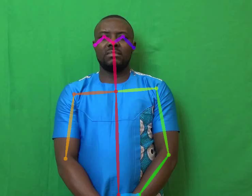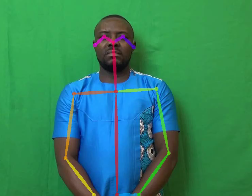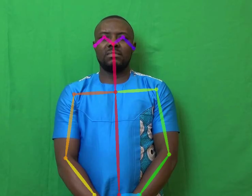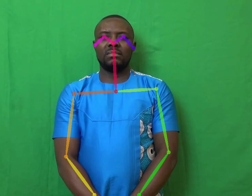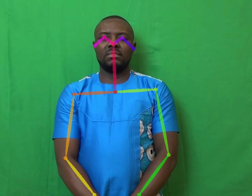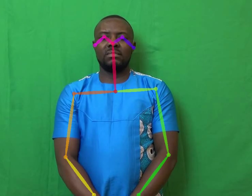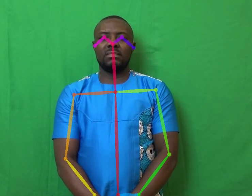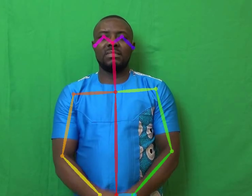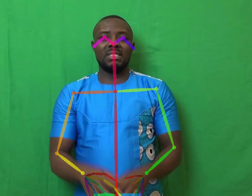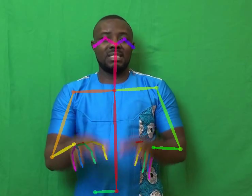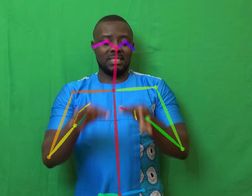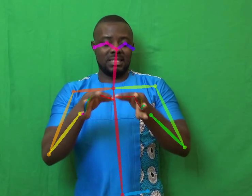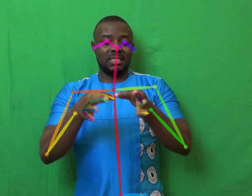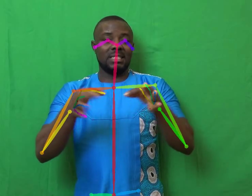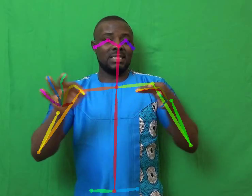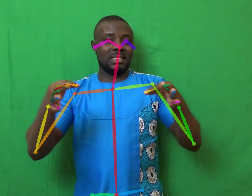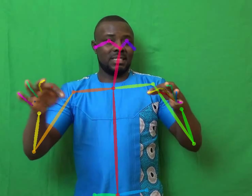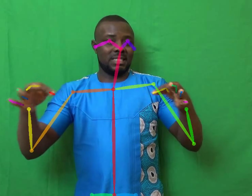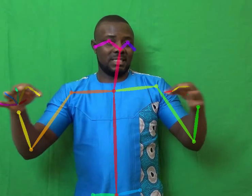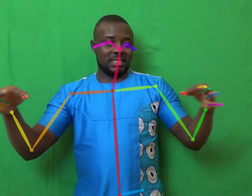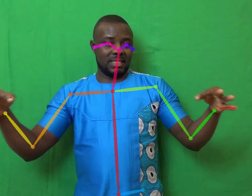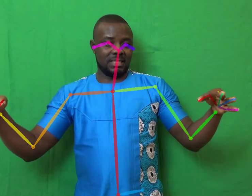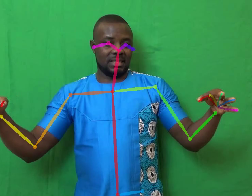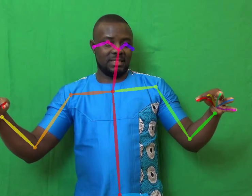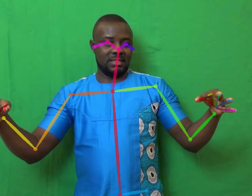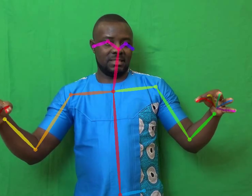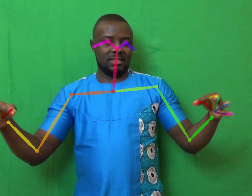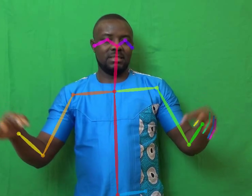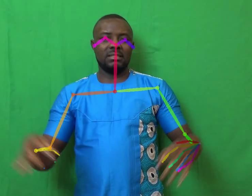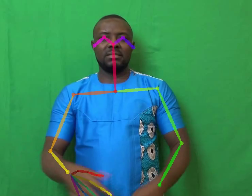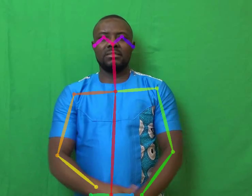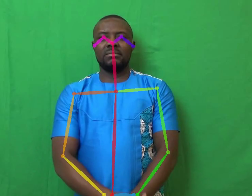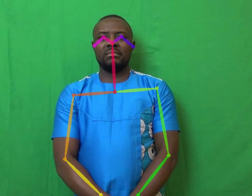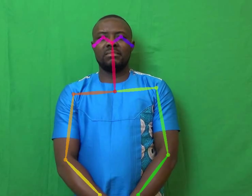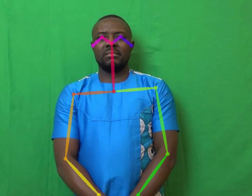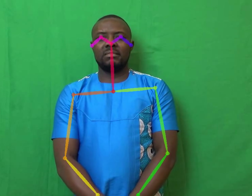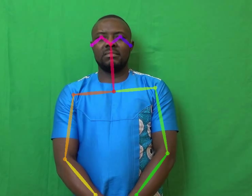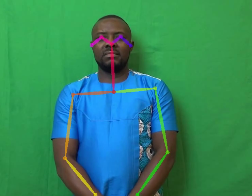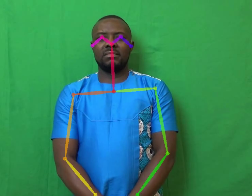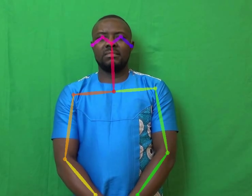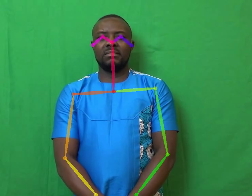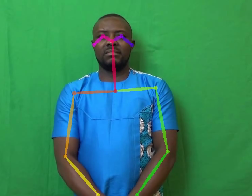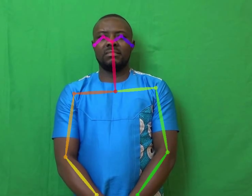sentence